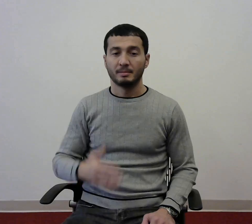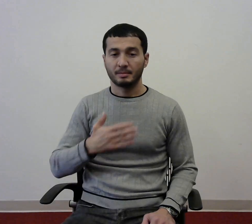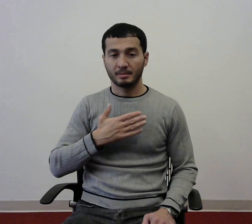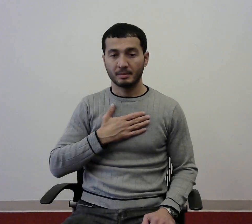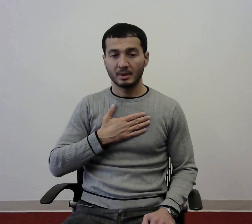mən